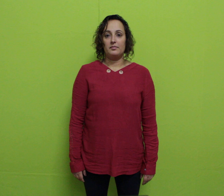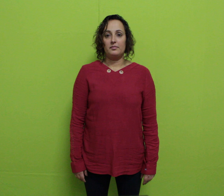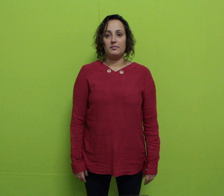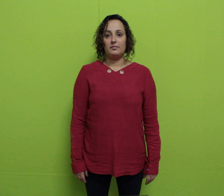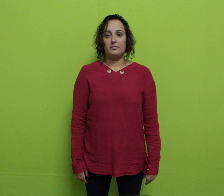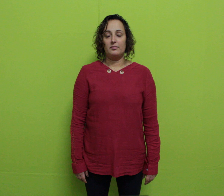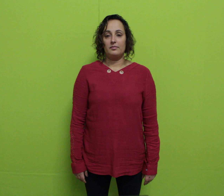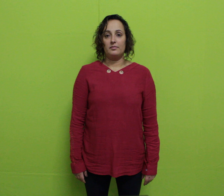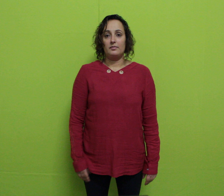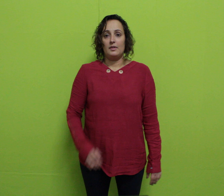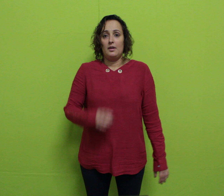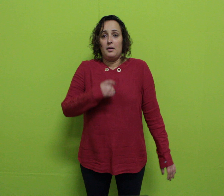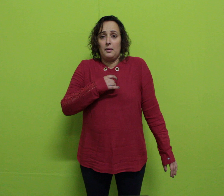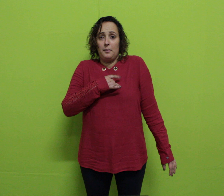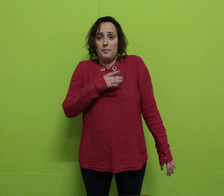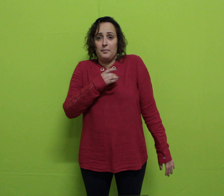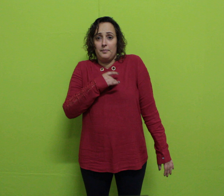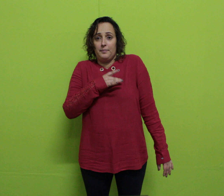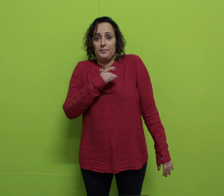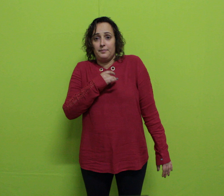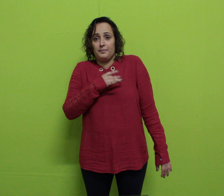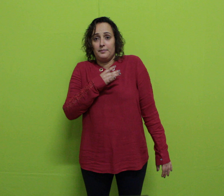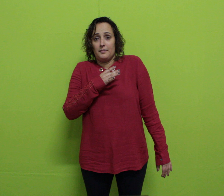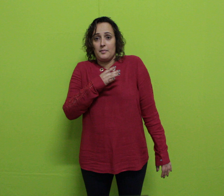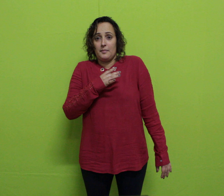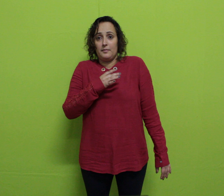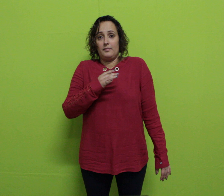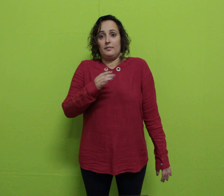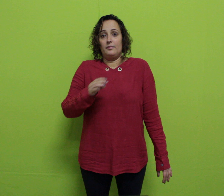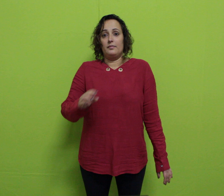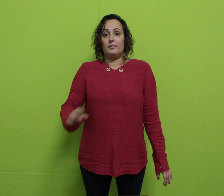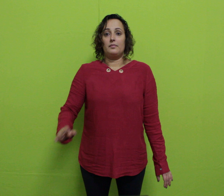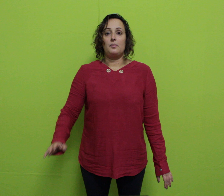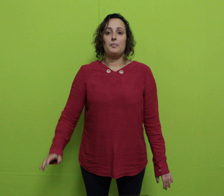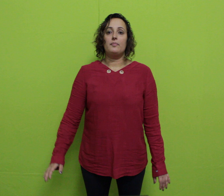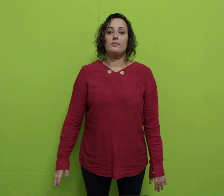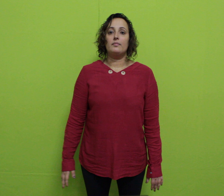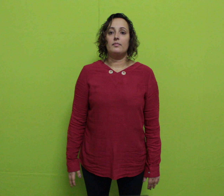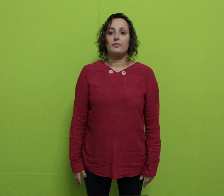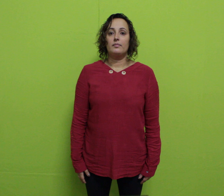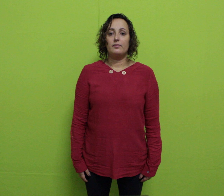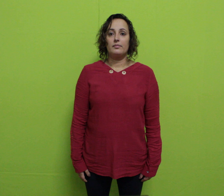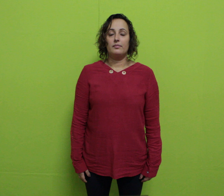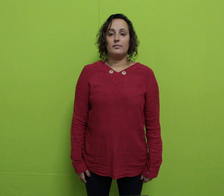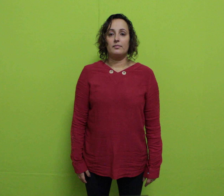medo